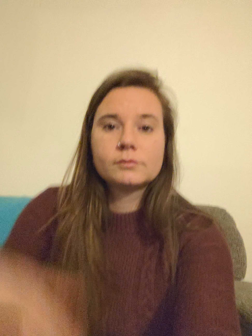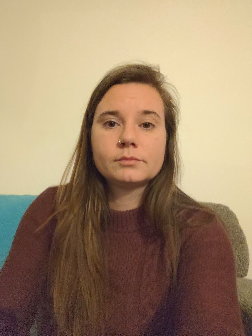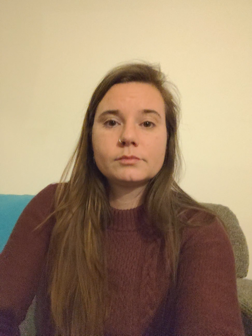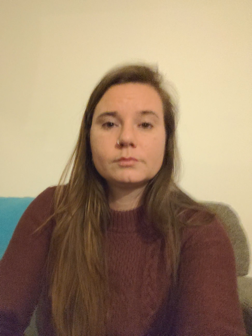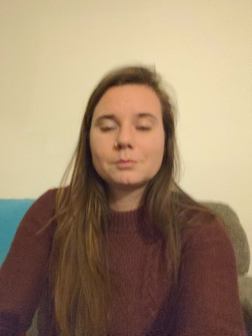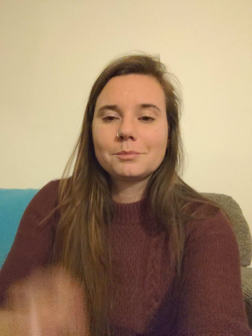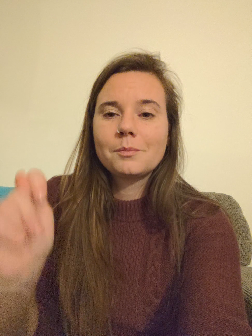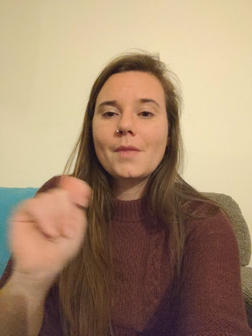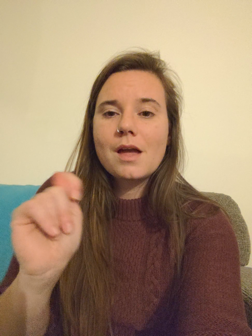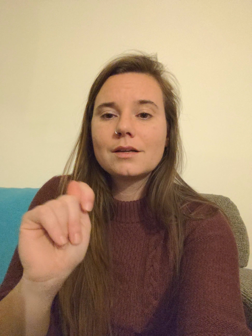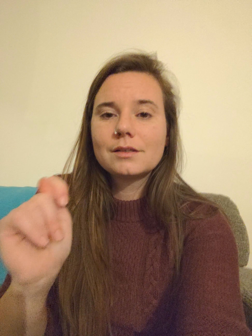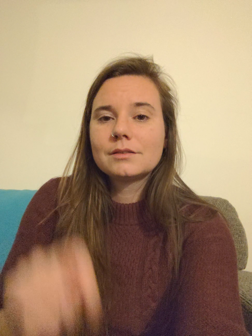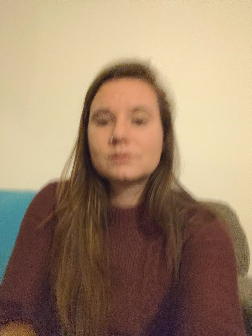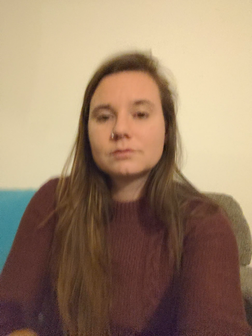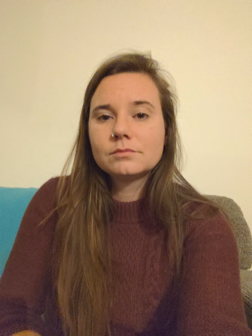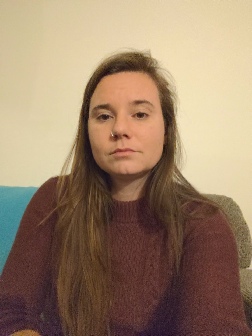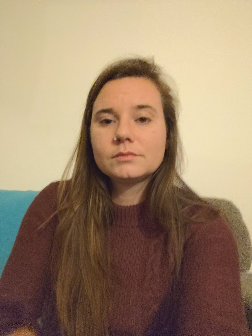potty